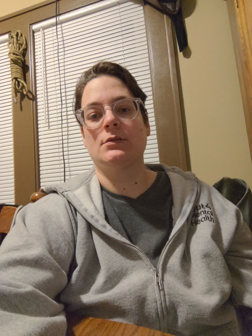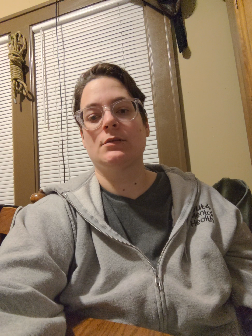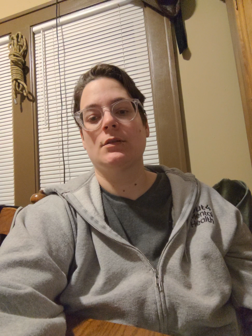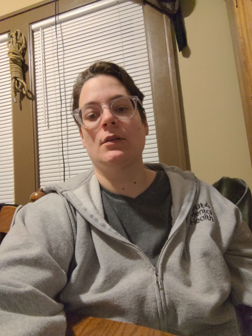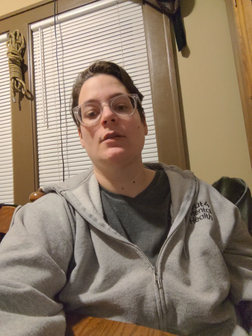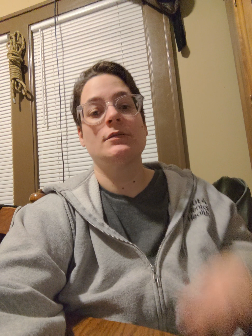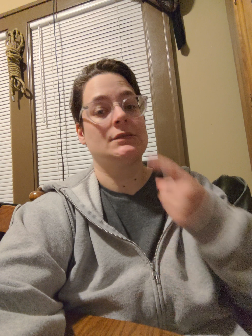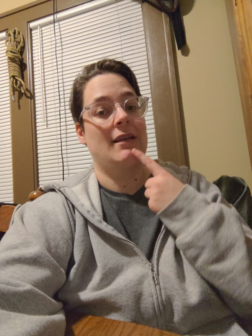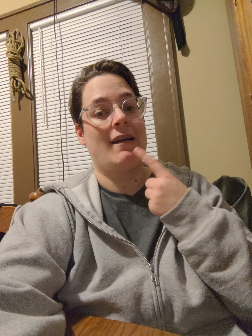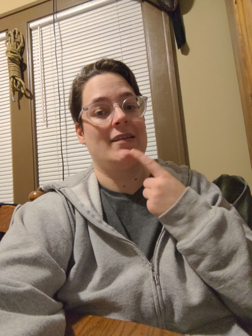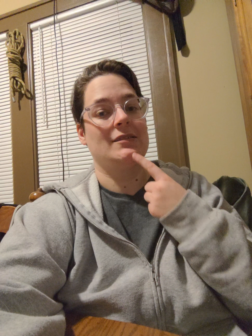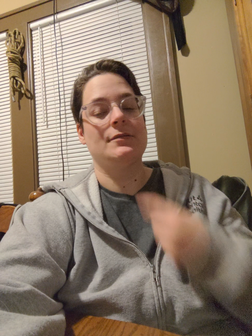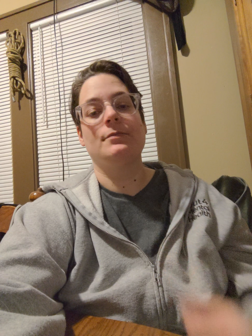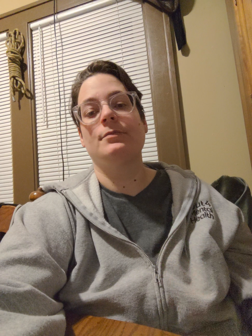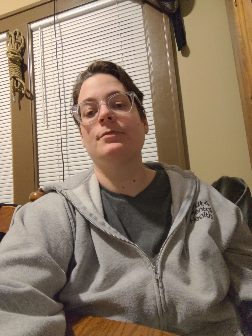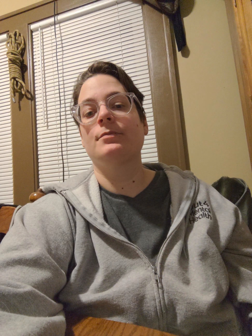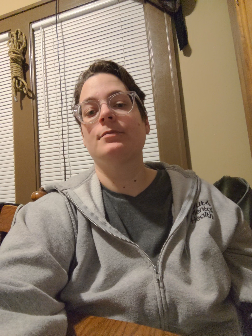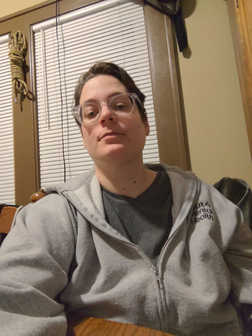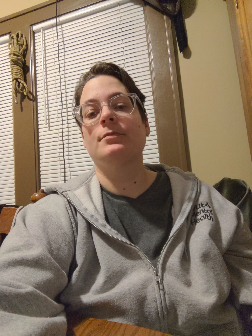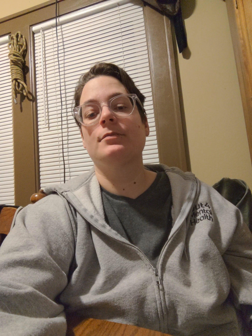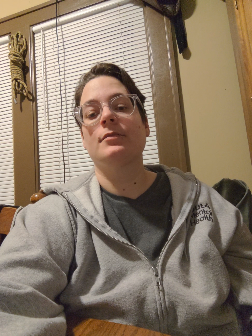say